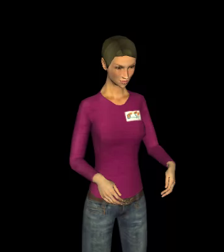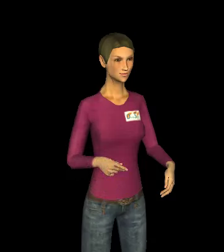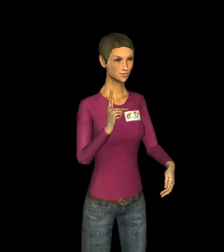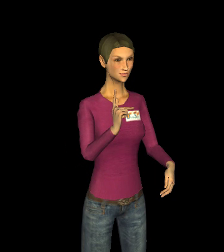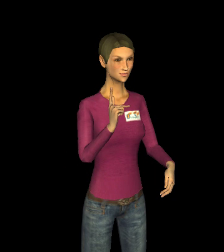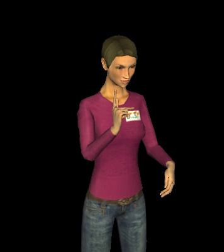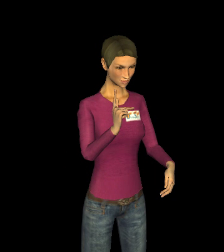كيلومتر